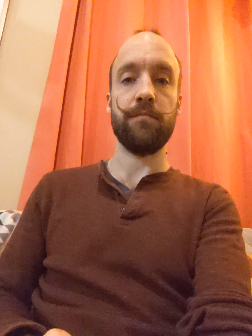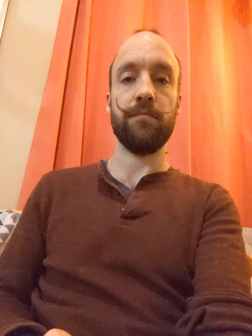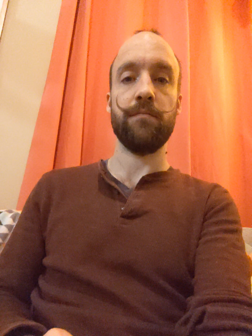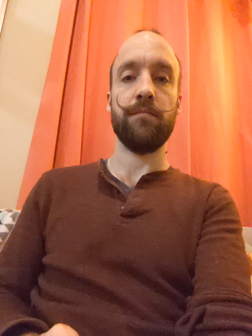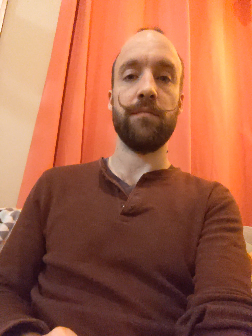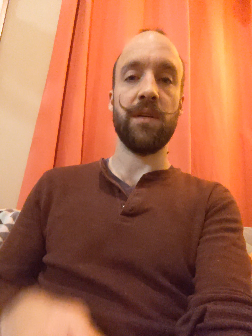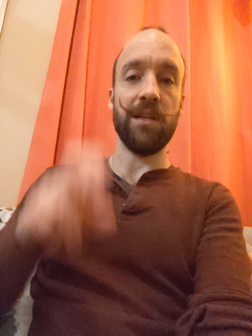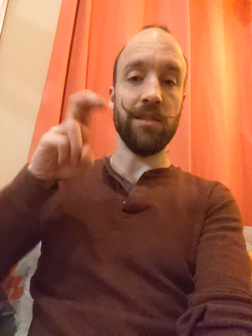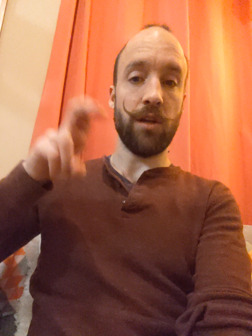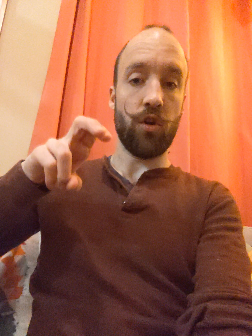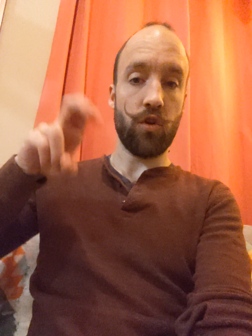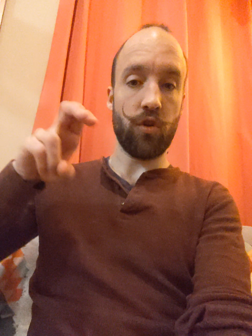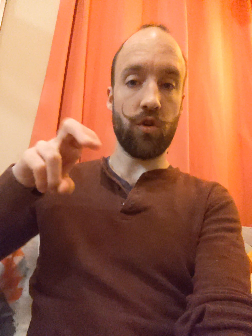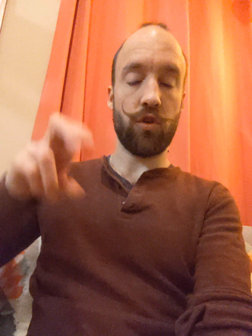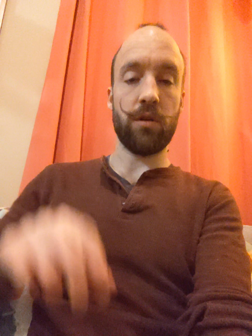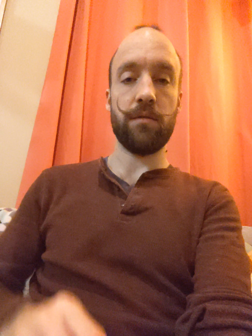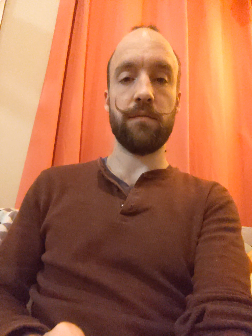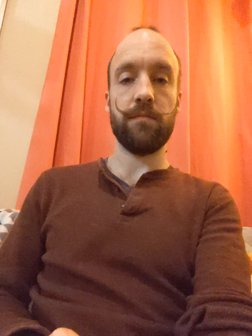chair